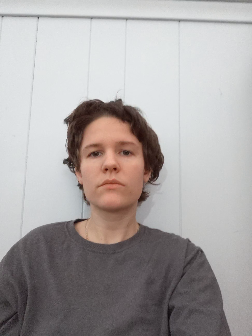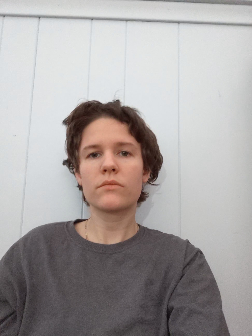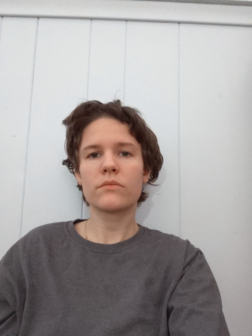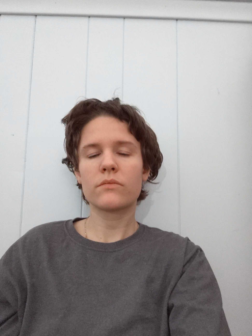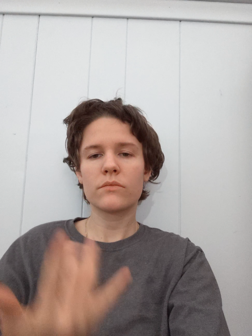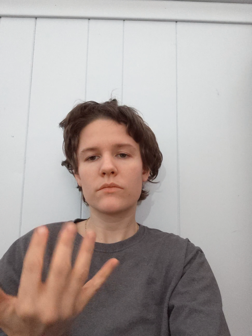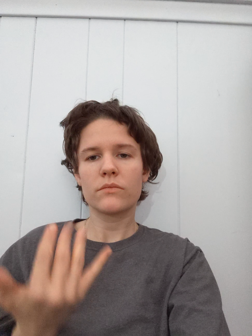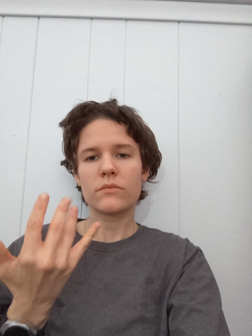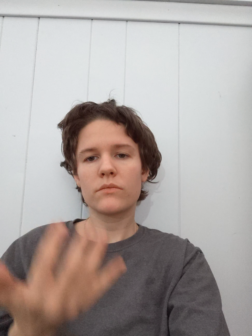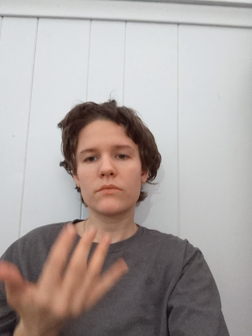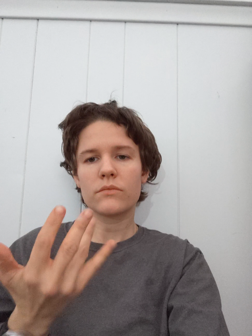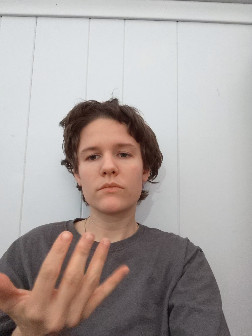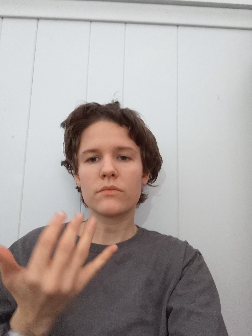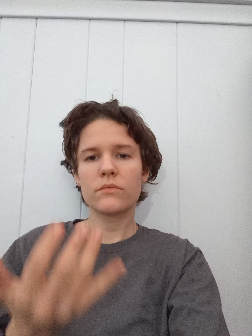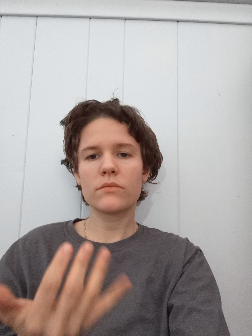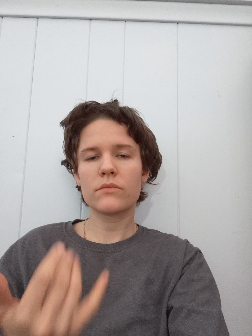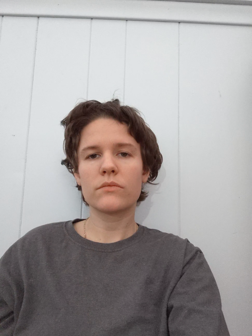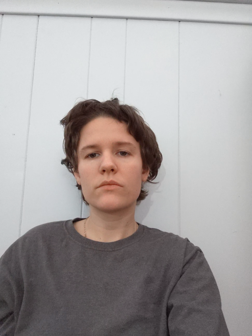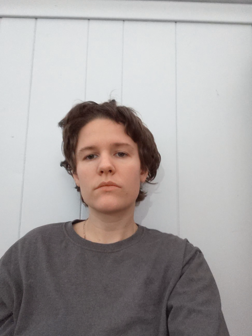wait